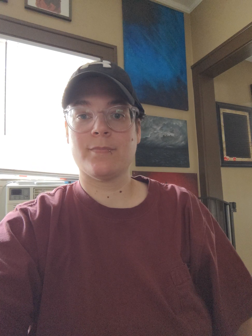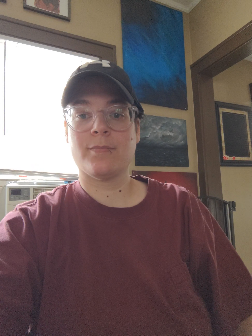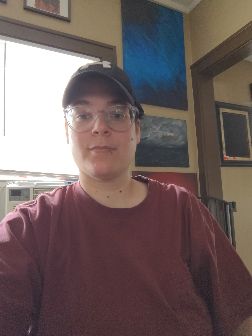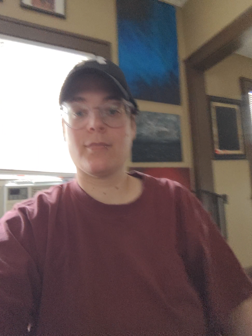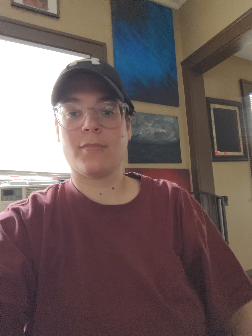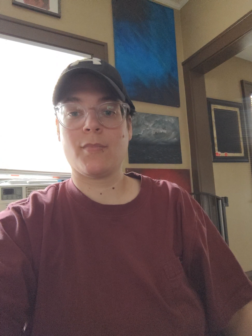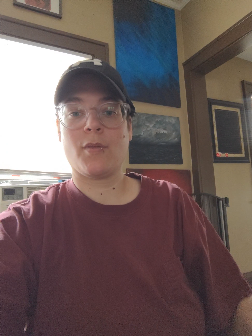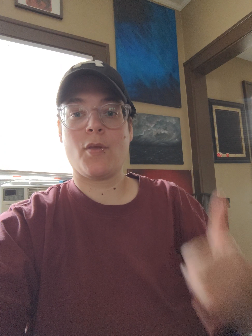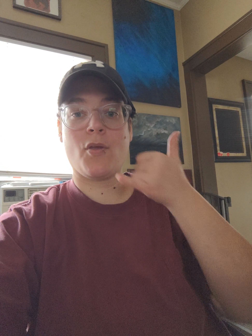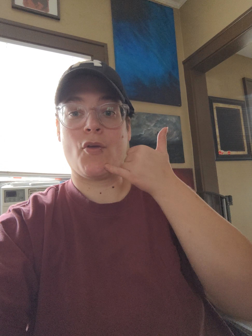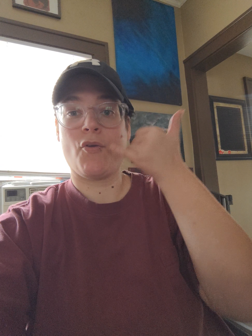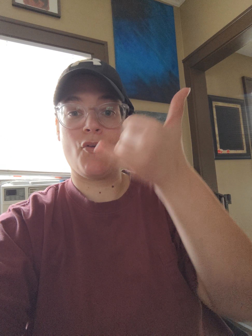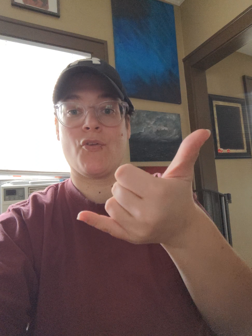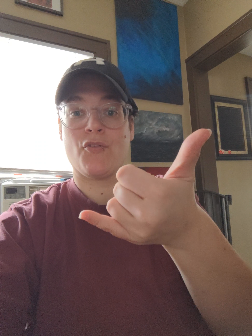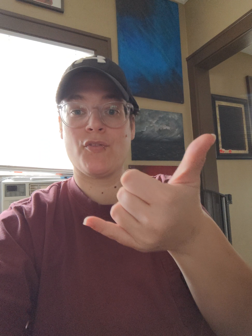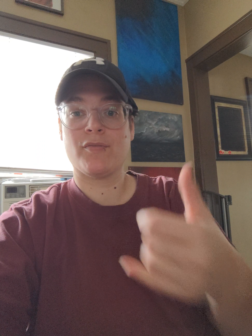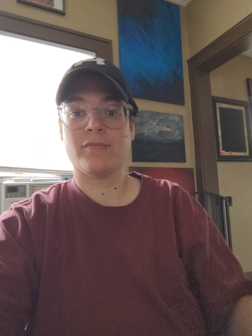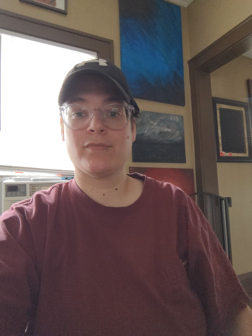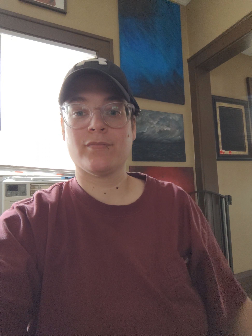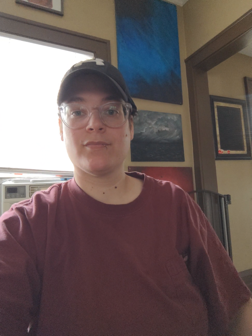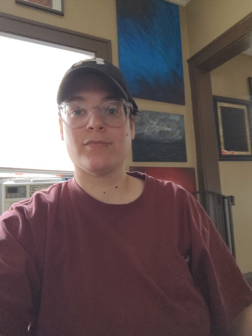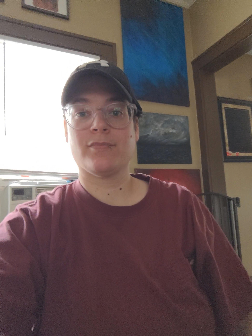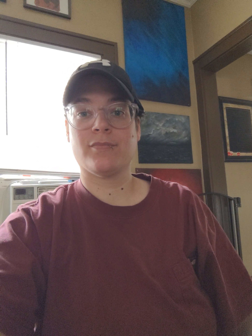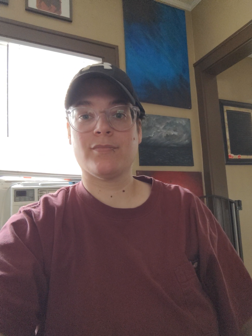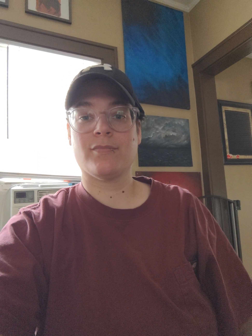call on the phone